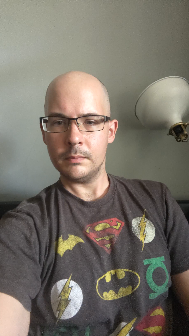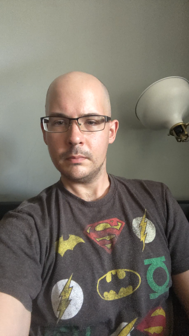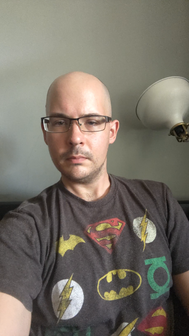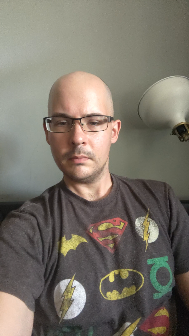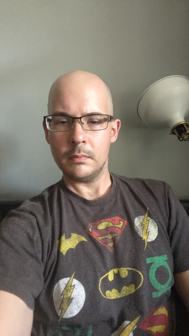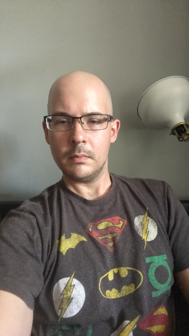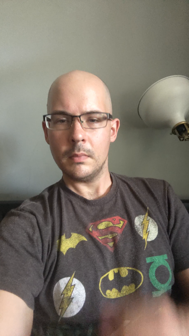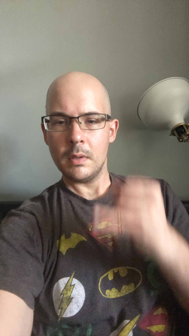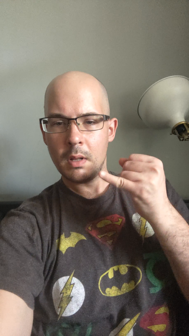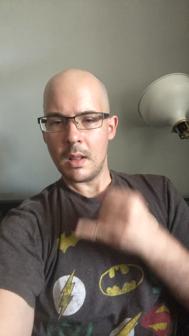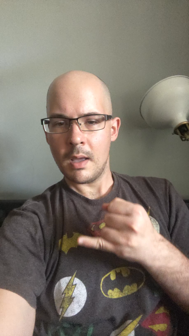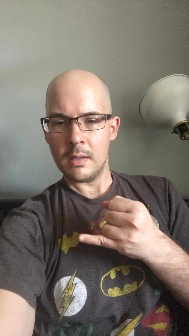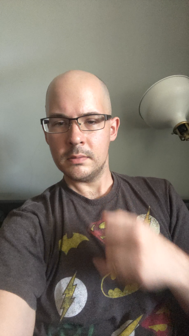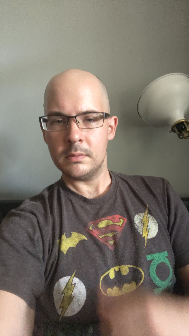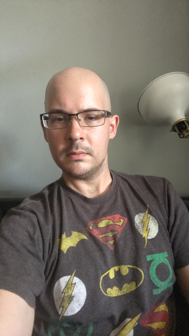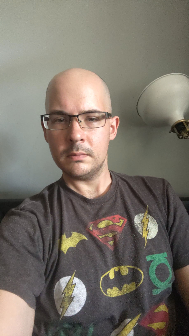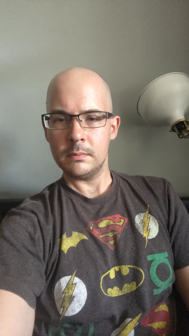last